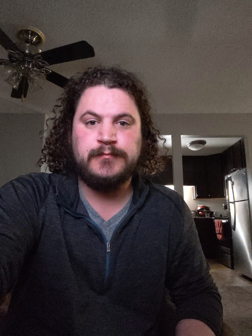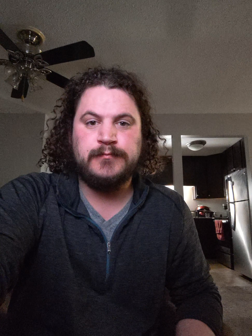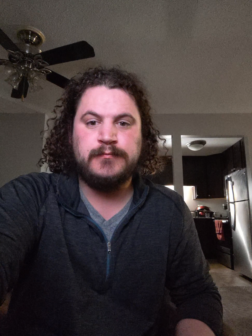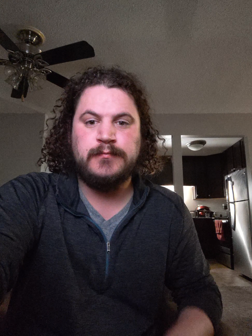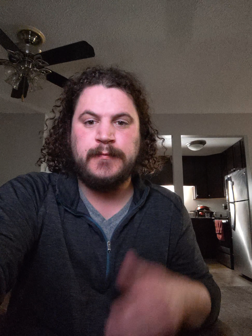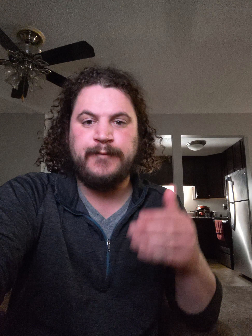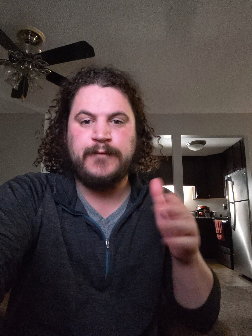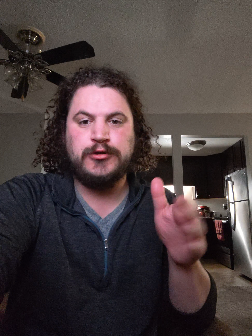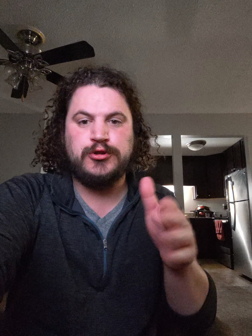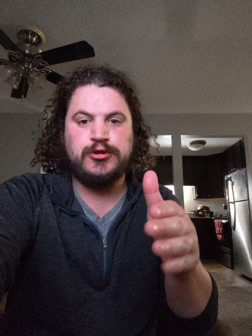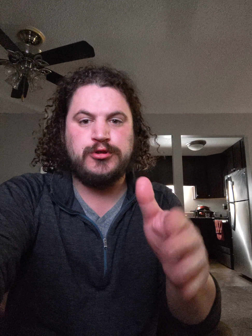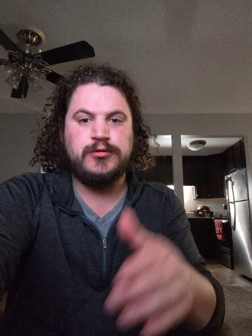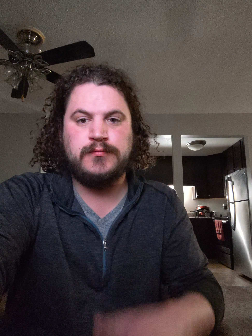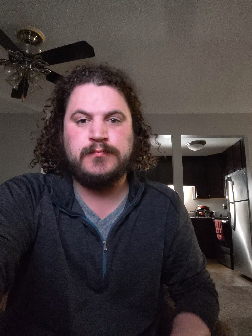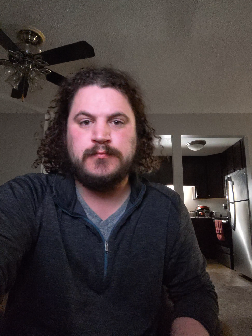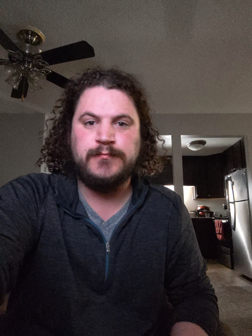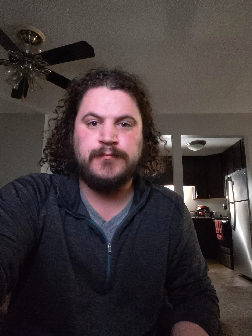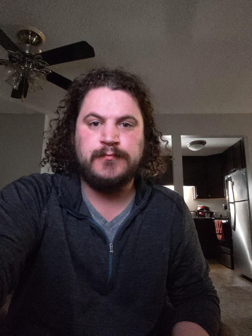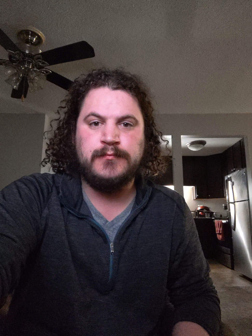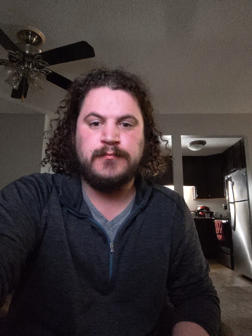fish